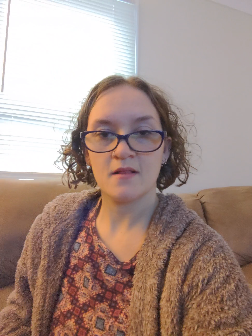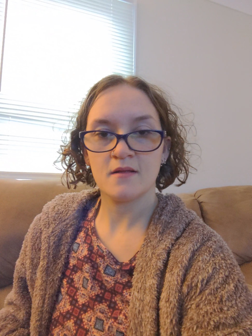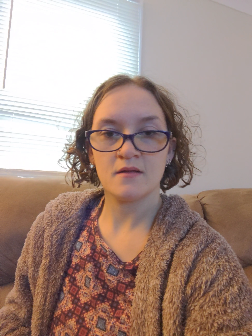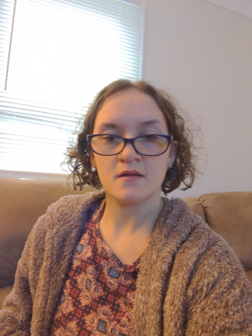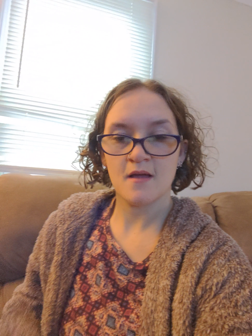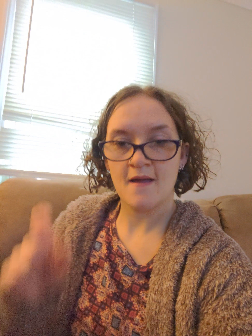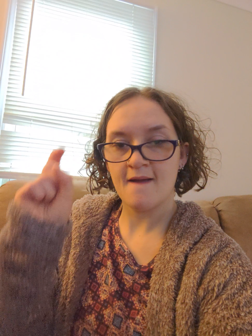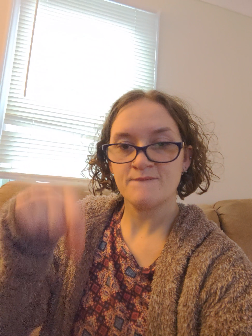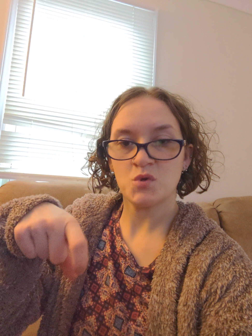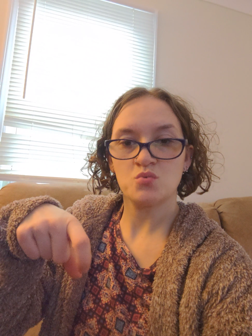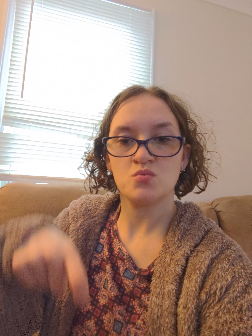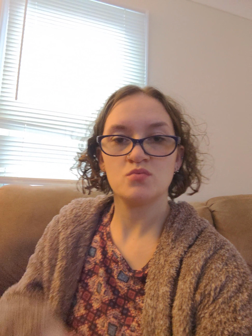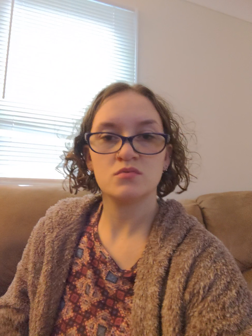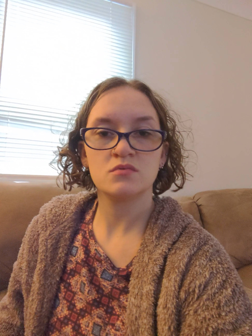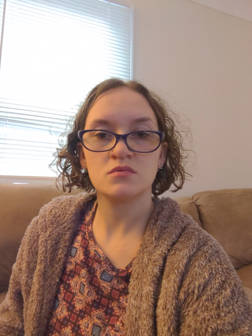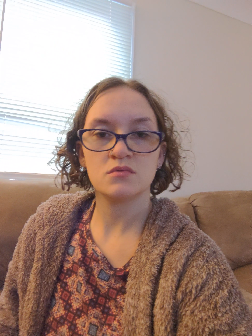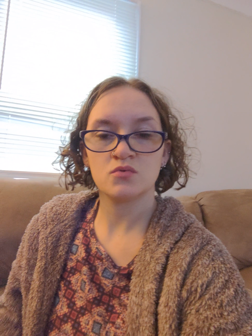have to